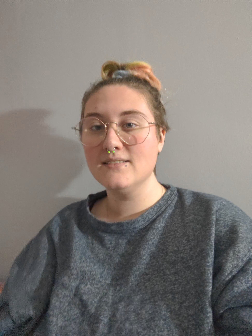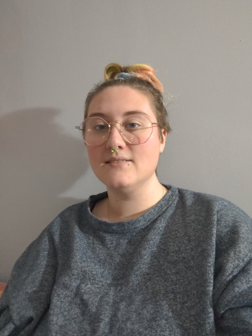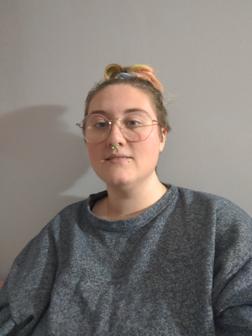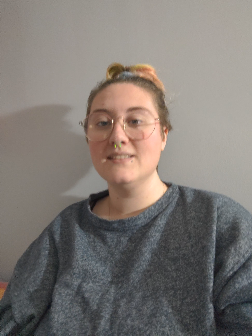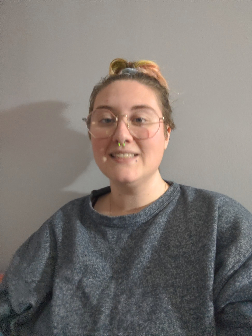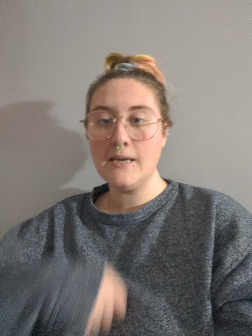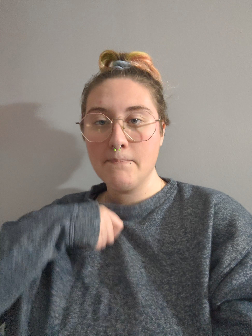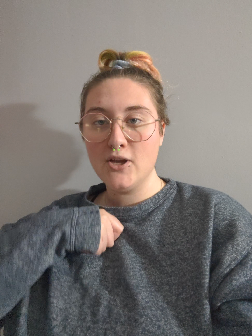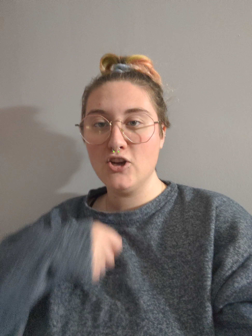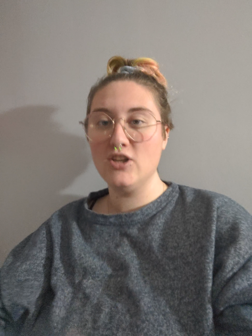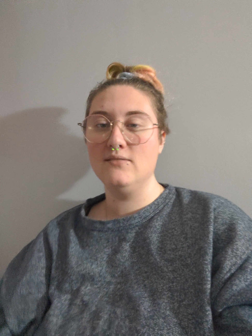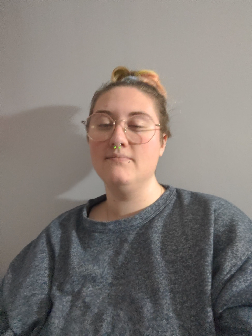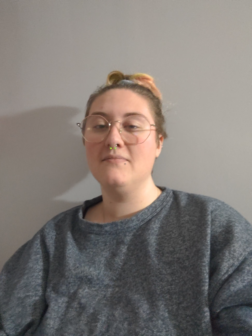zipper